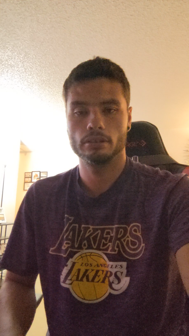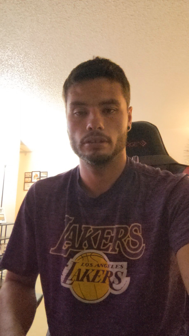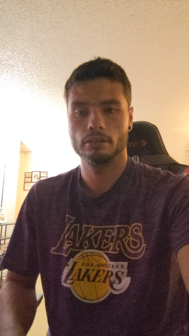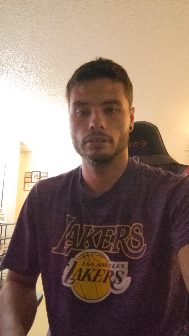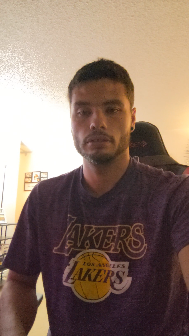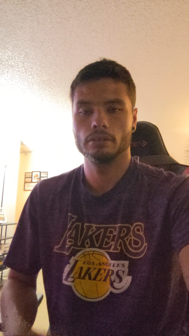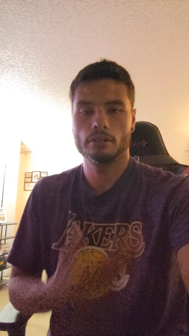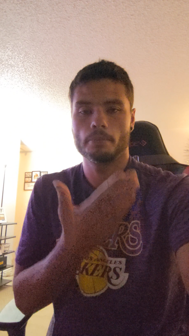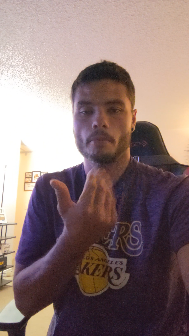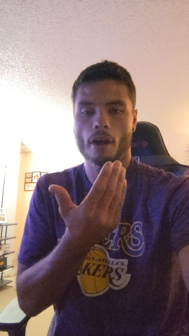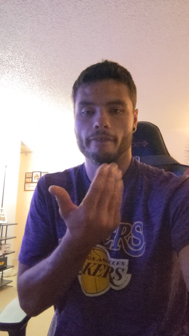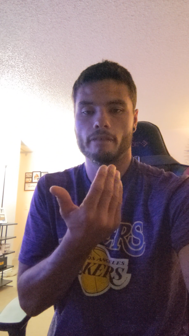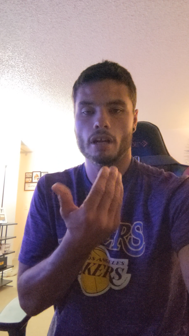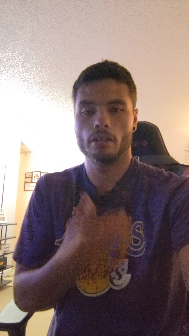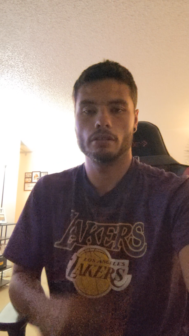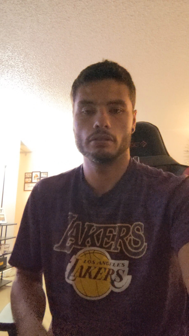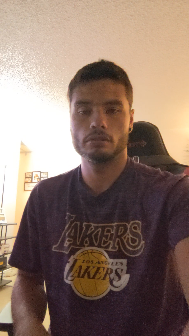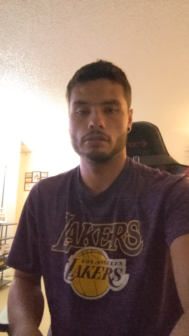butterfly